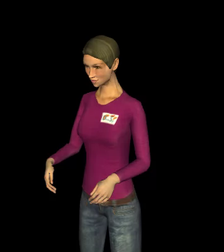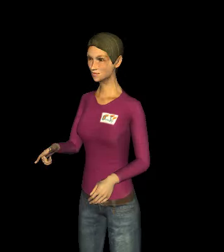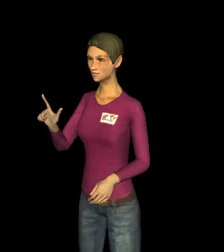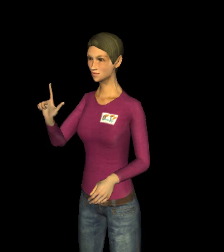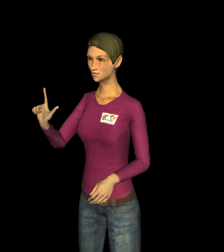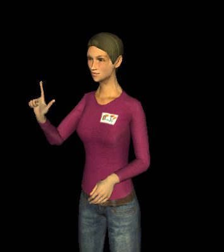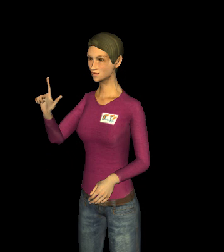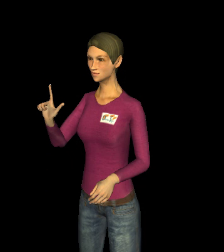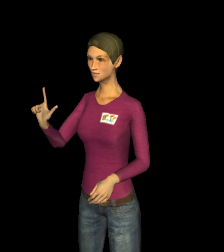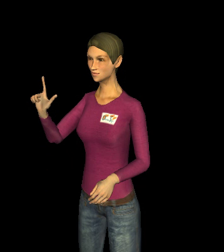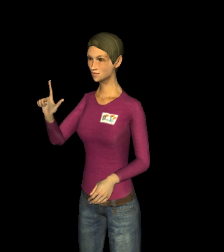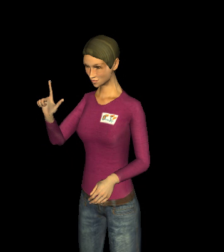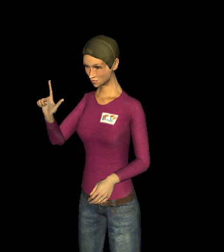الإثنين